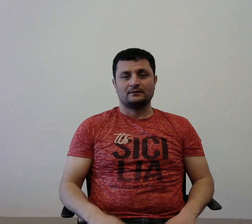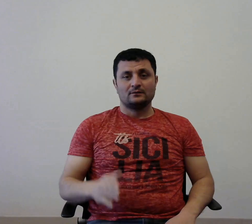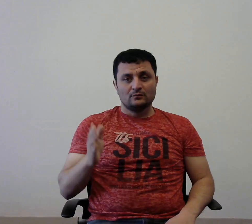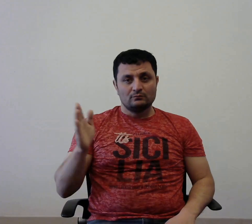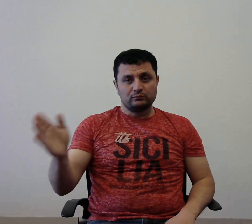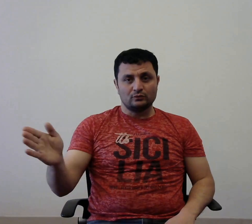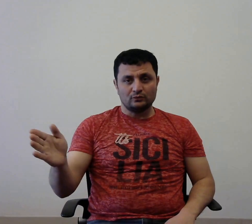bu